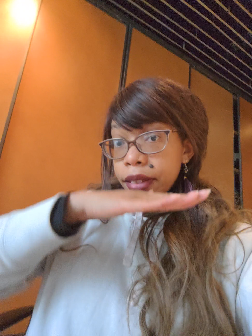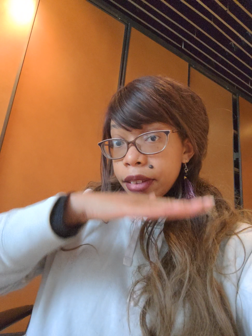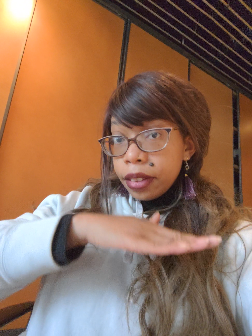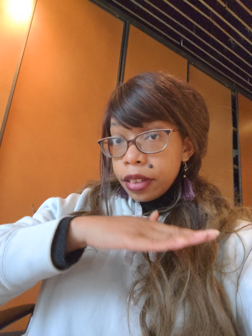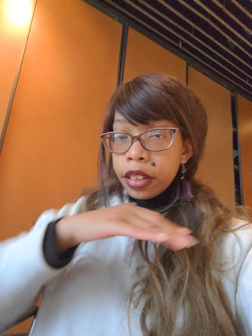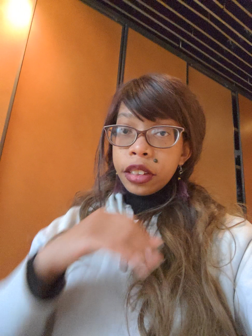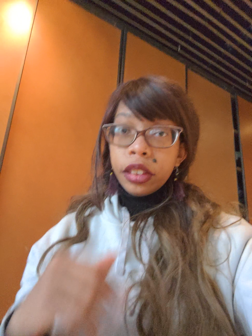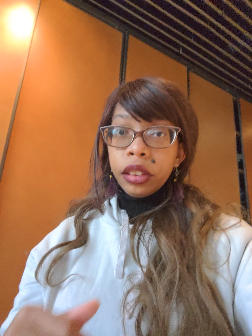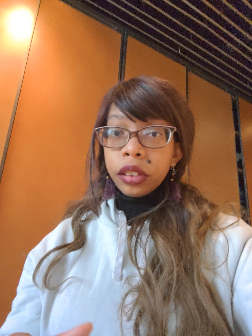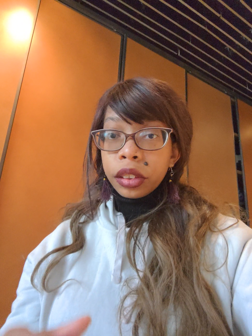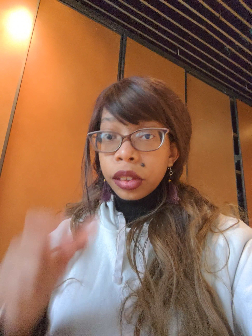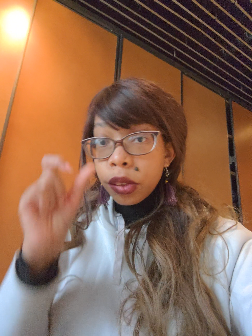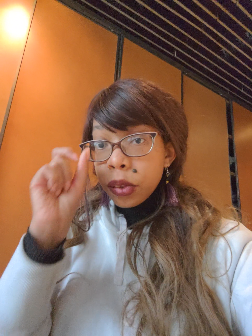awake